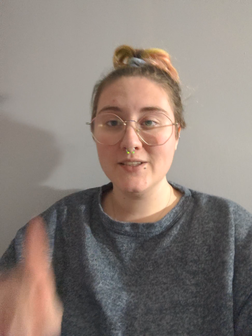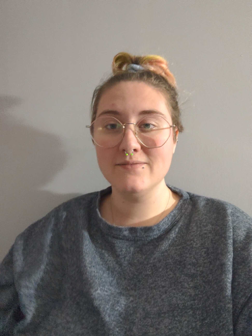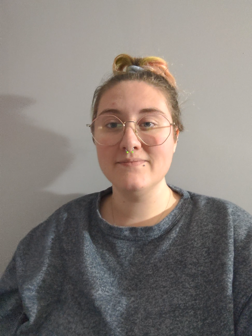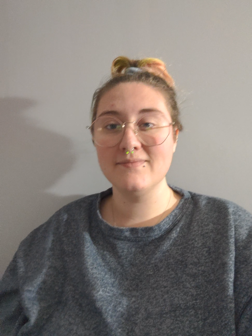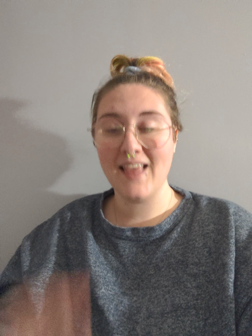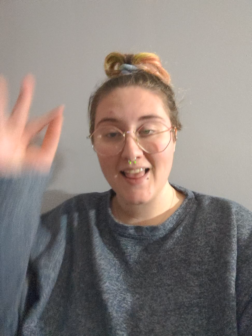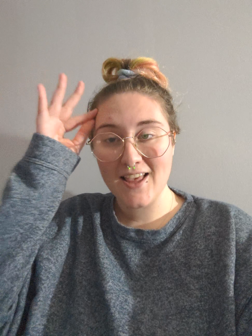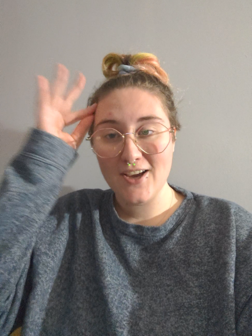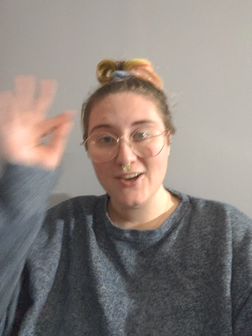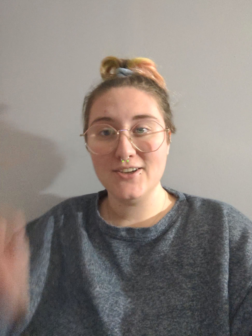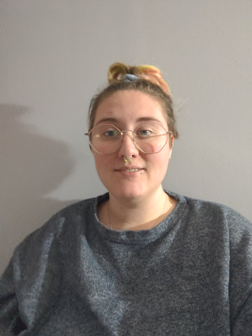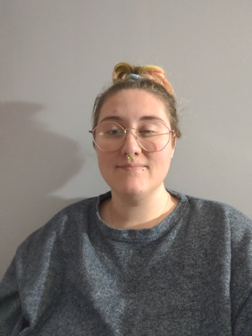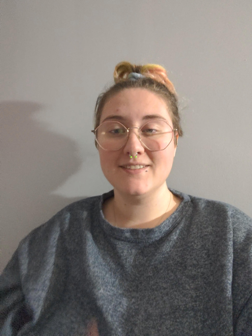hair